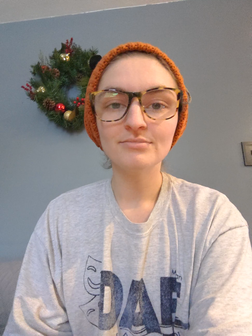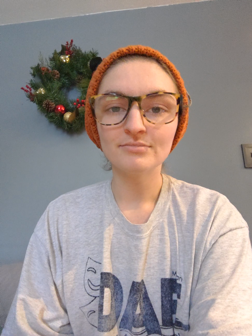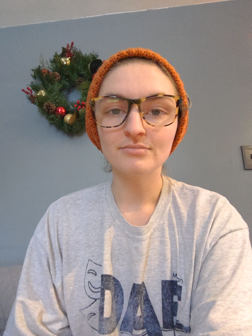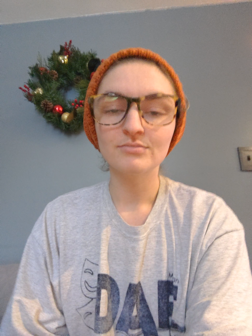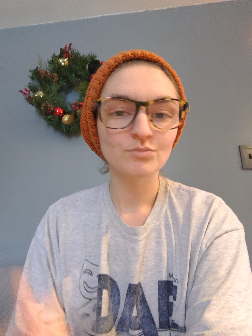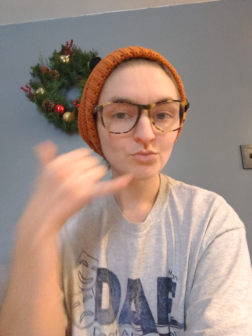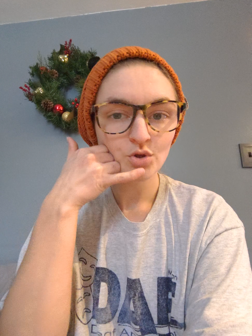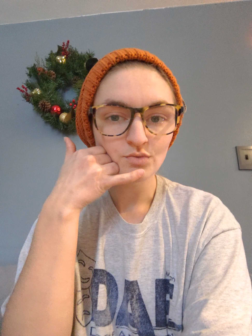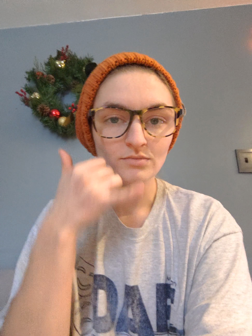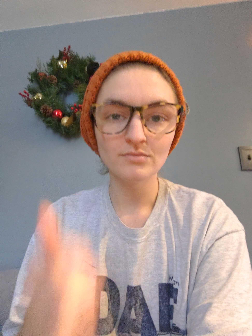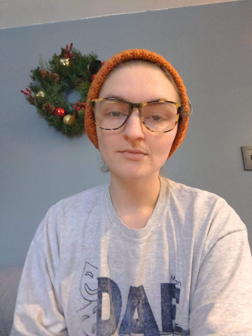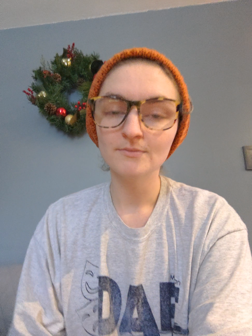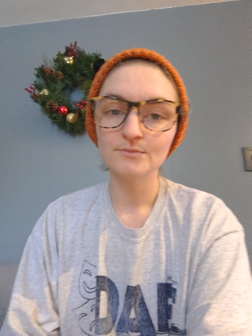call on the phone